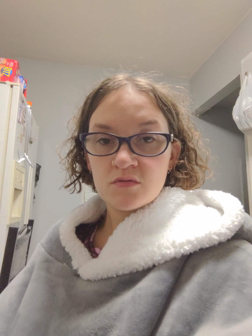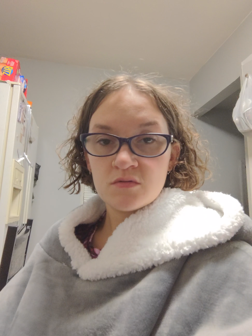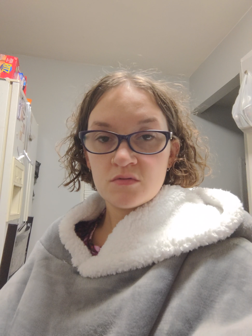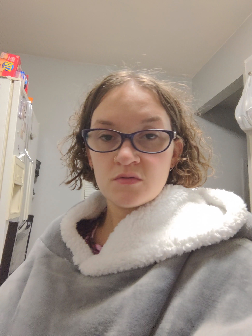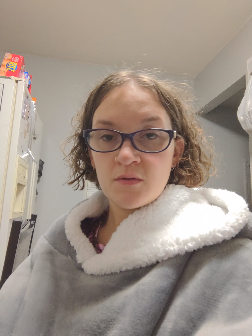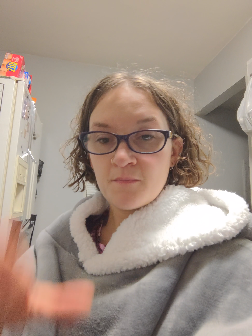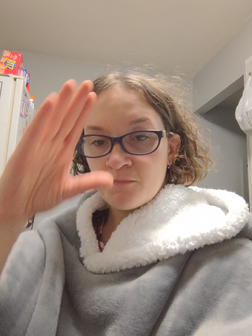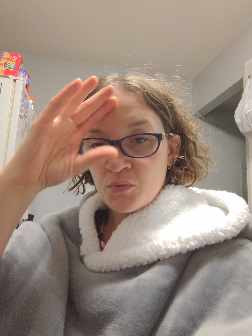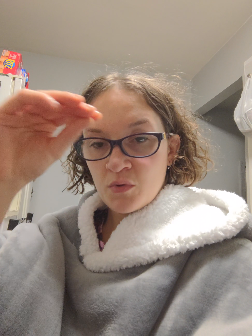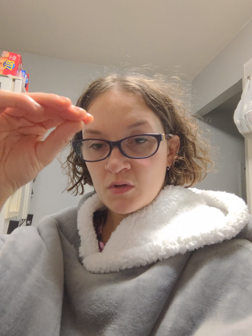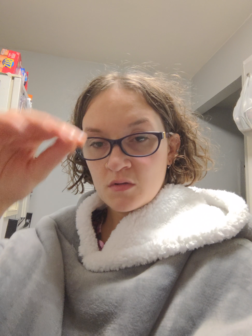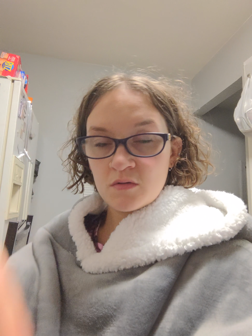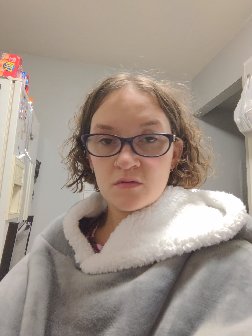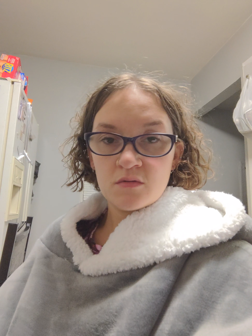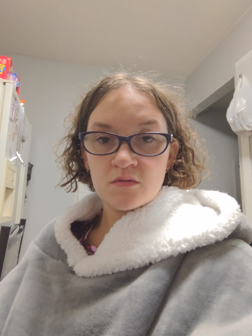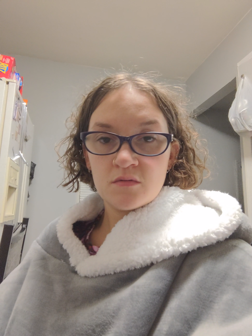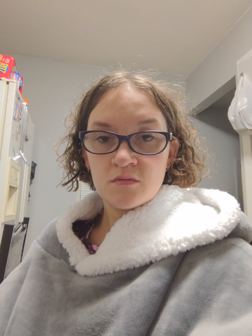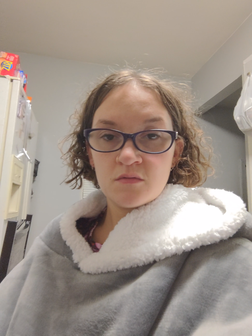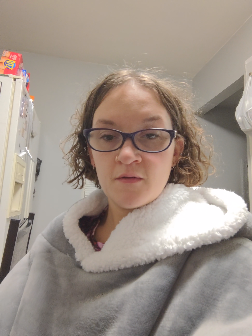boy